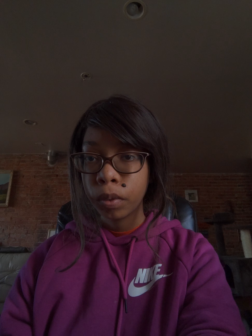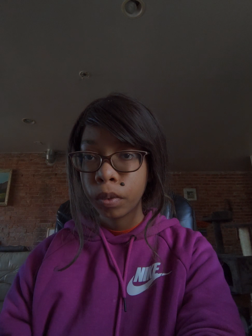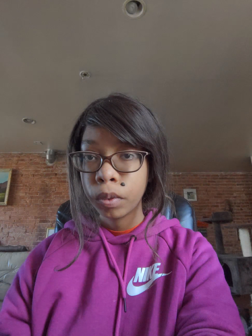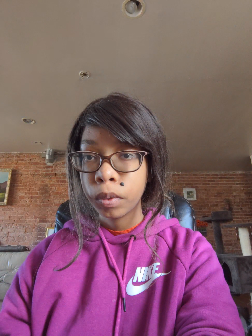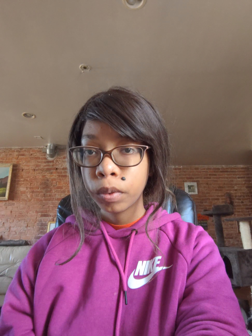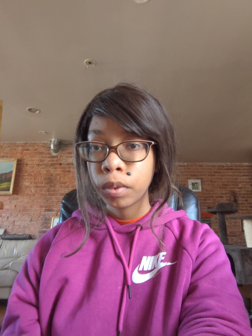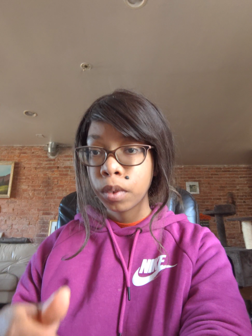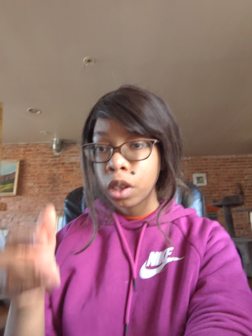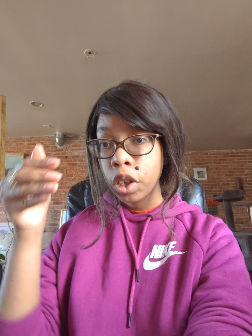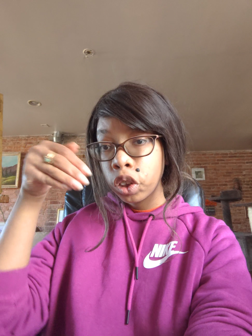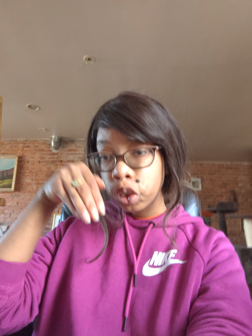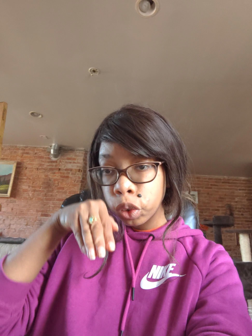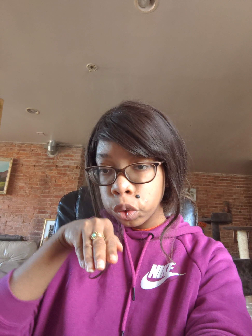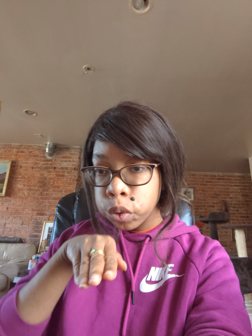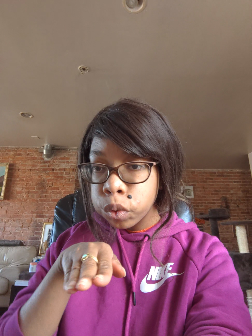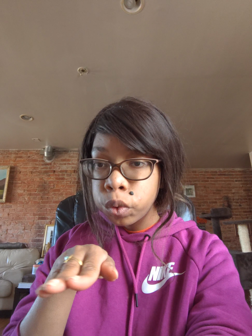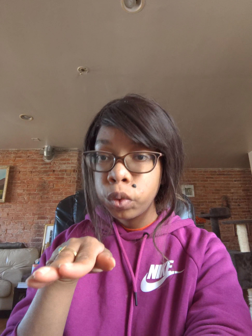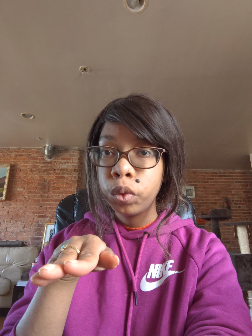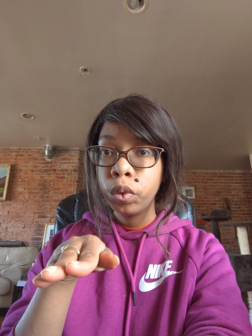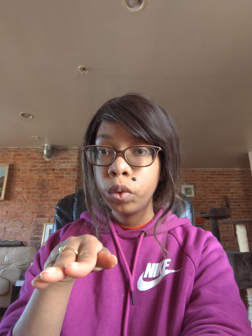into